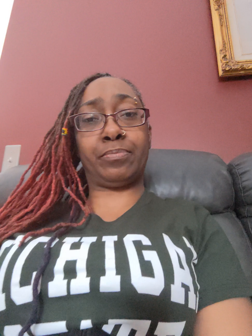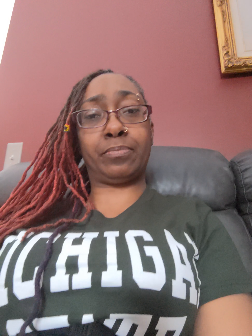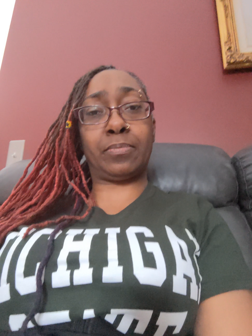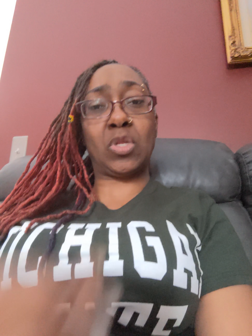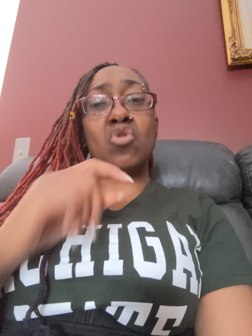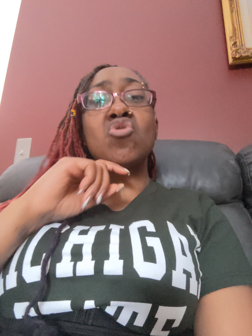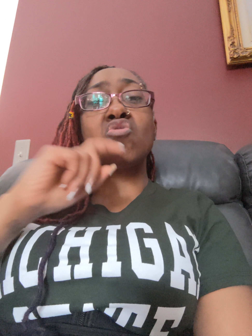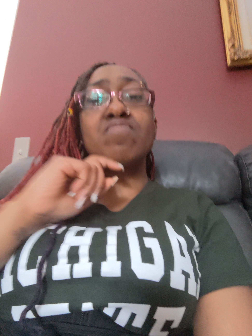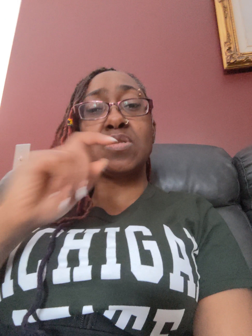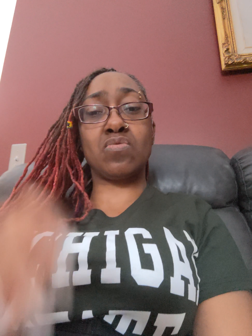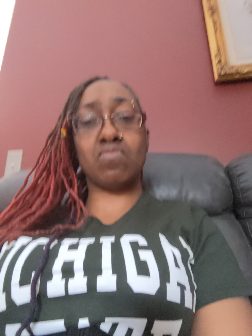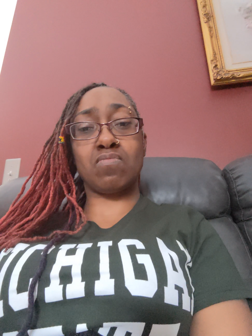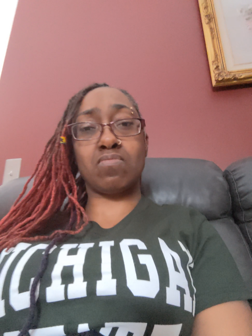garbage